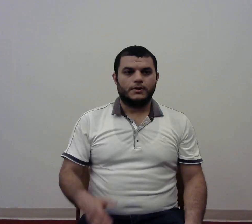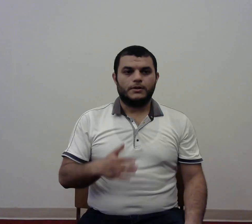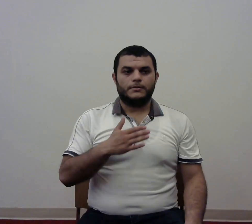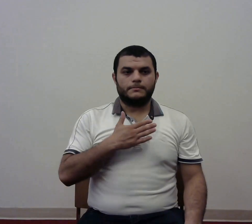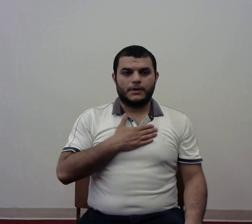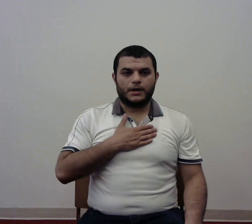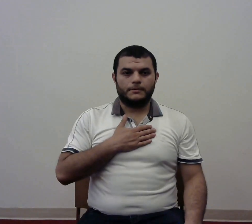mən